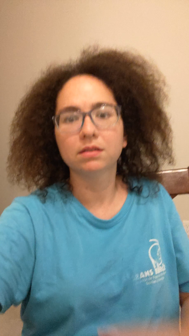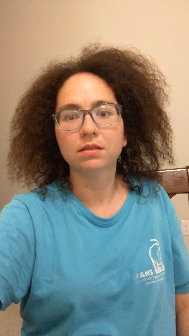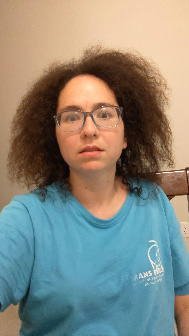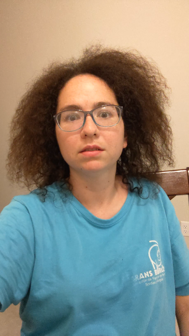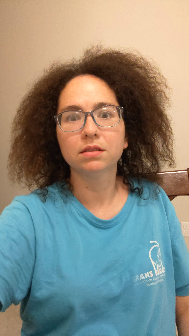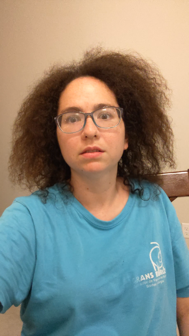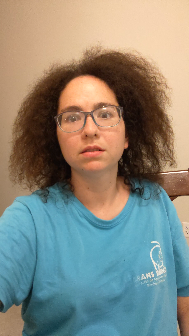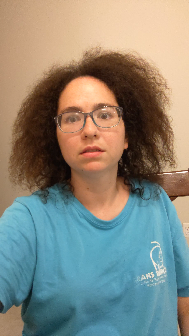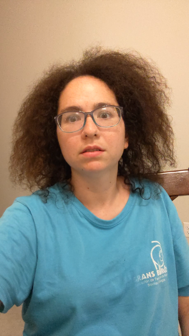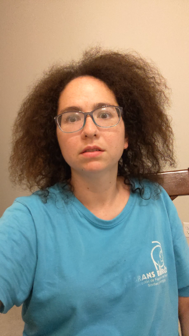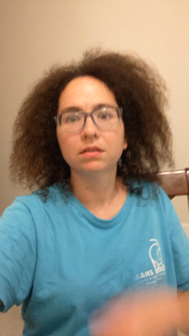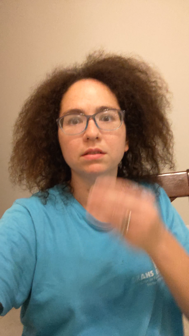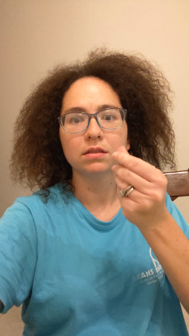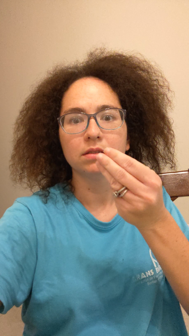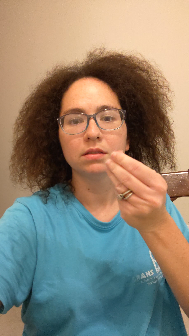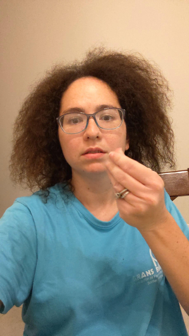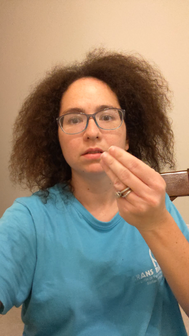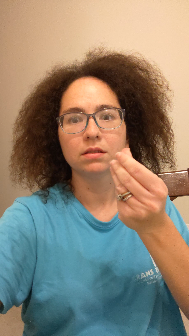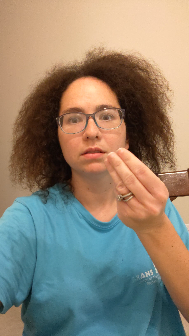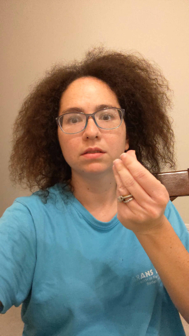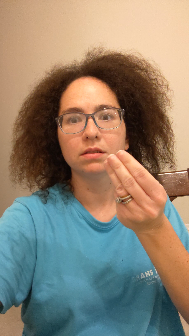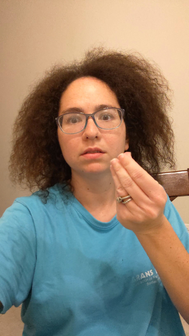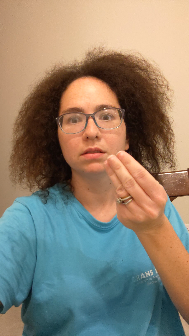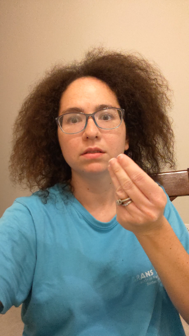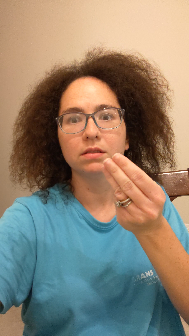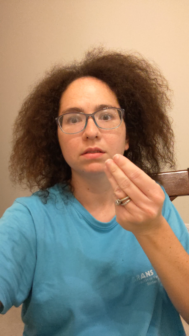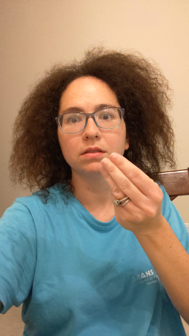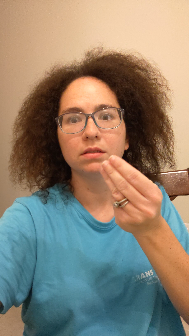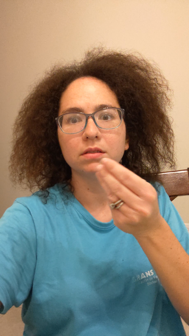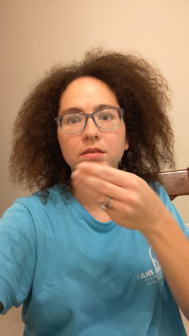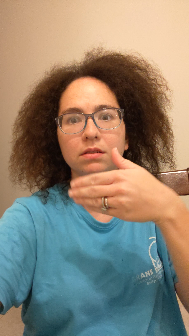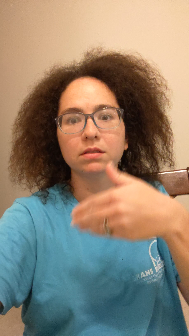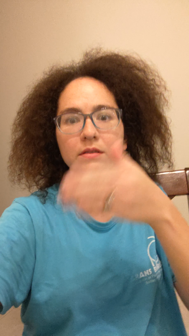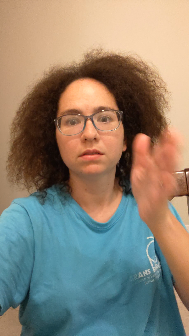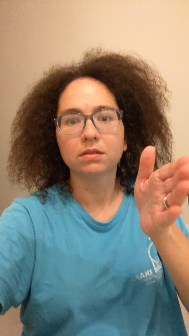sandbox